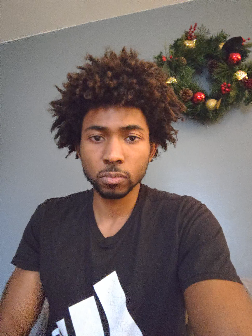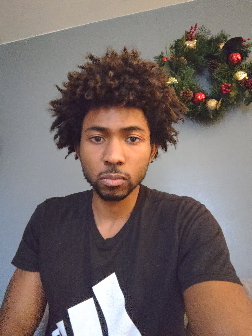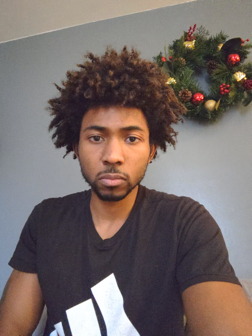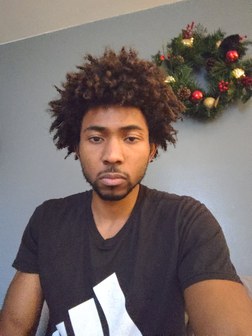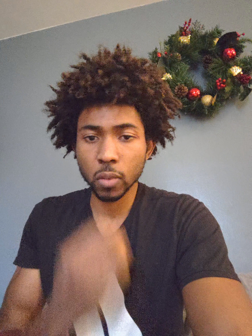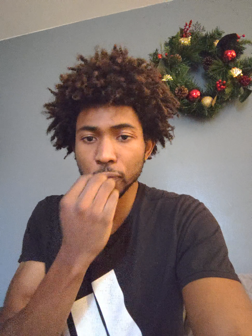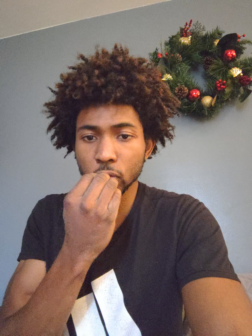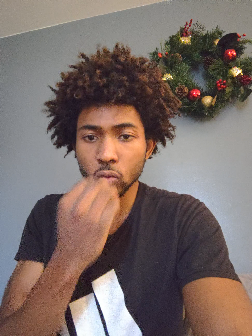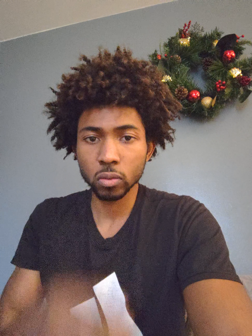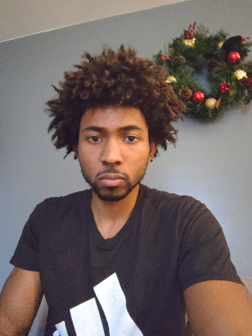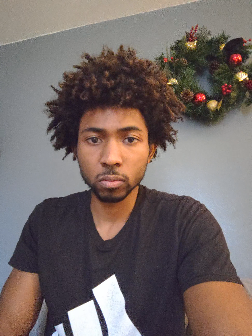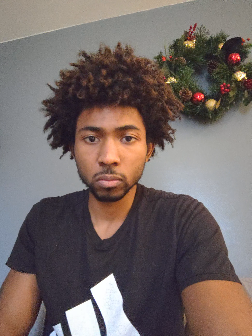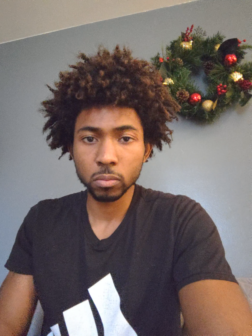food